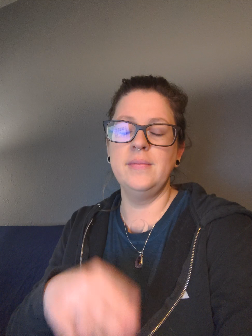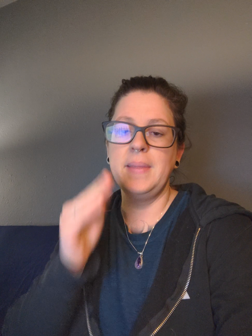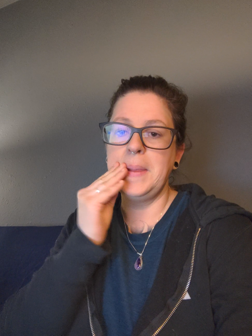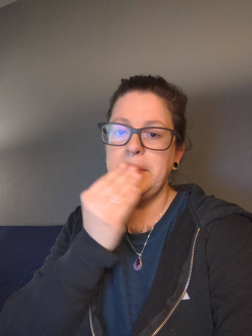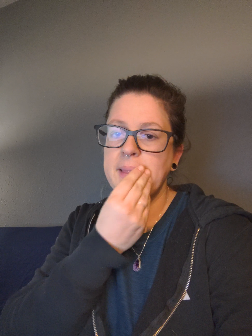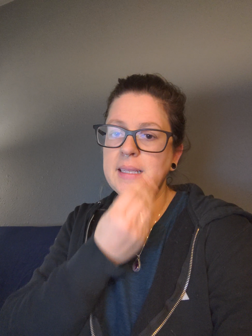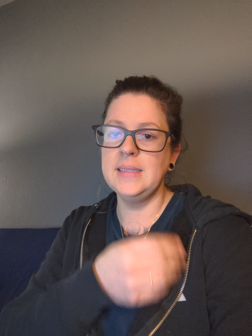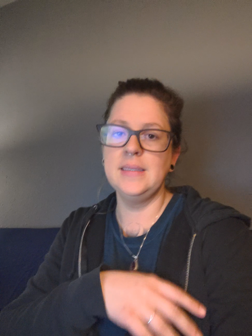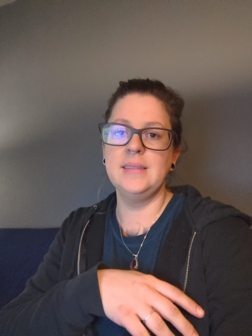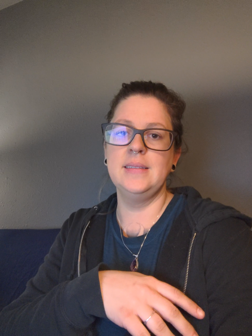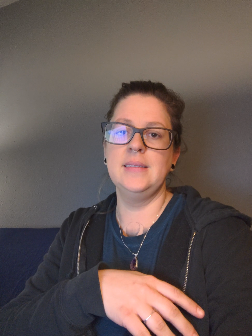napkin